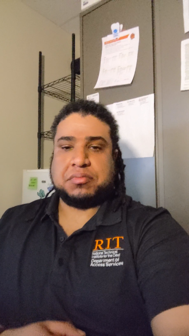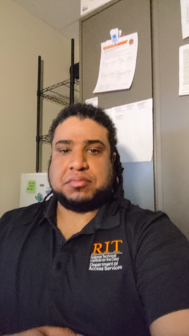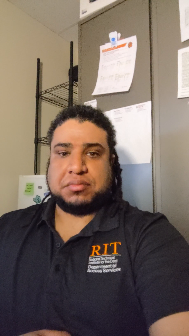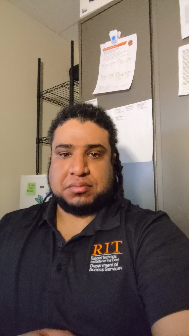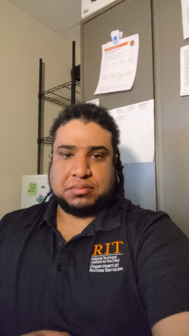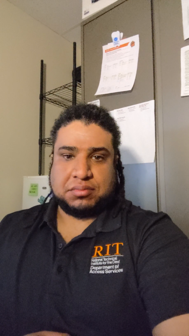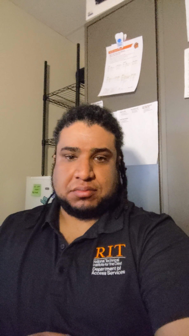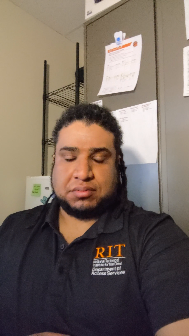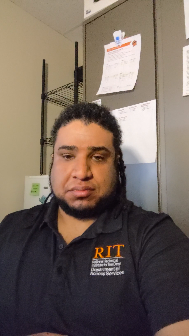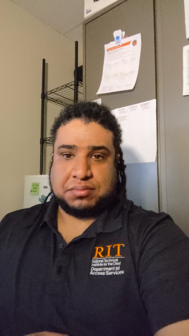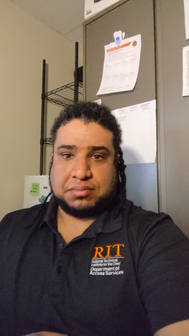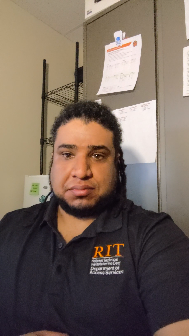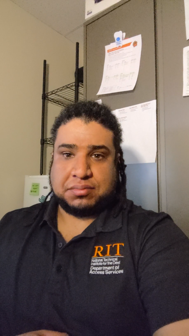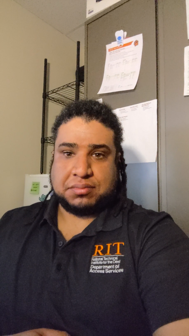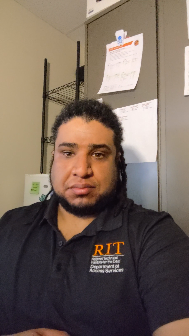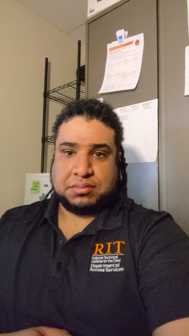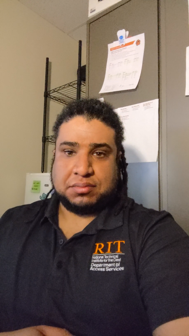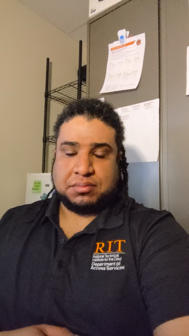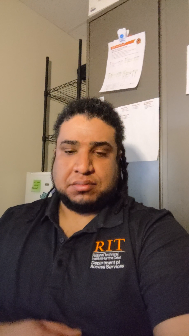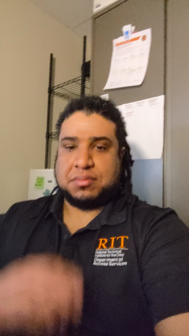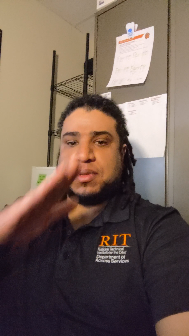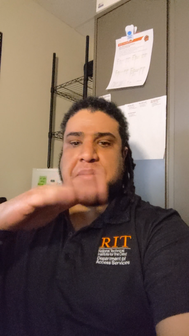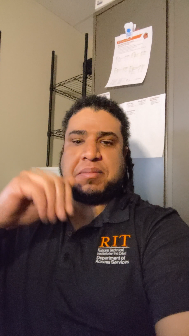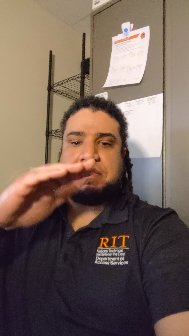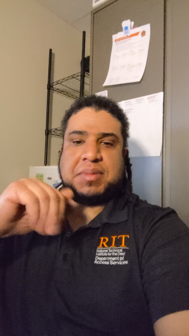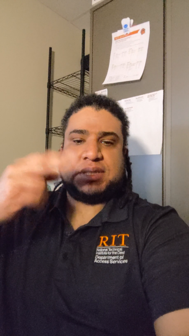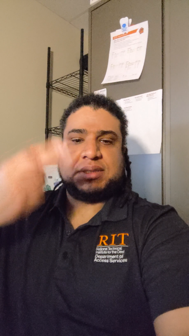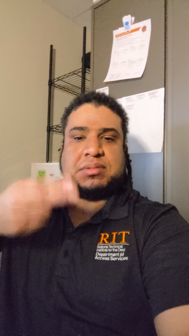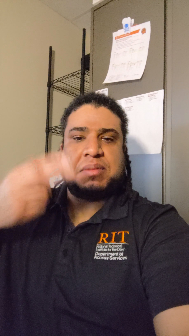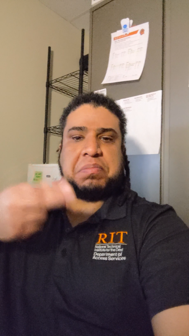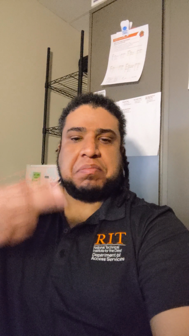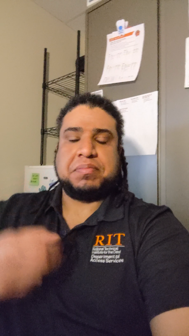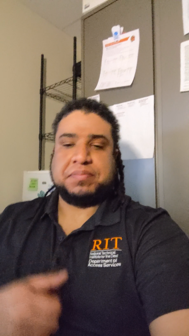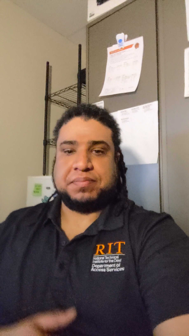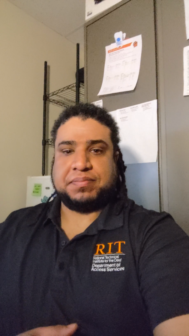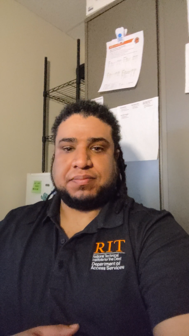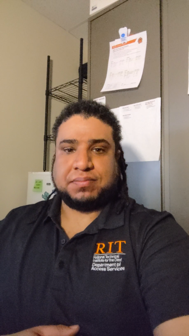pet's name